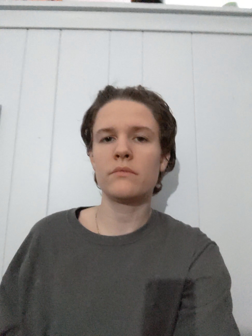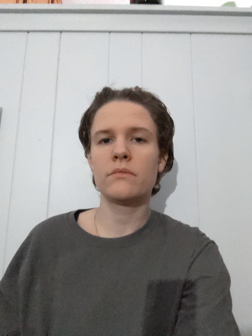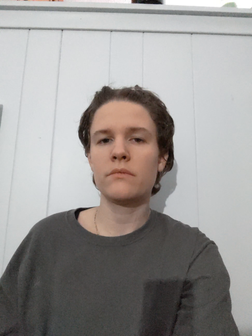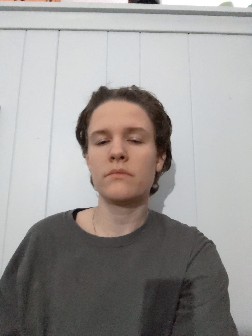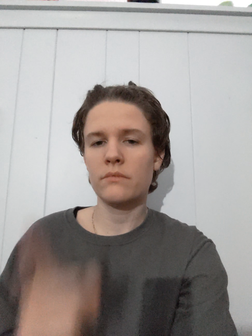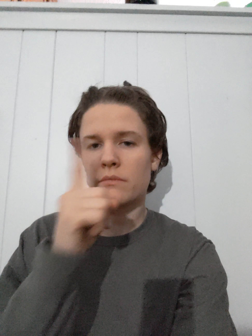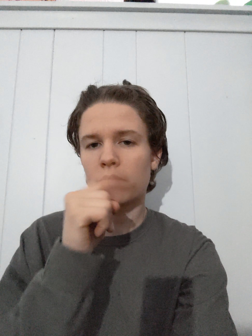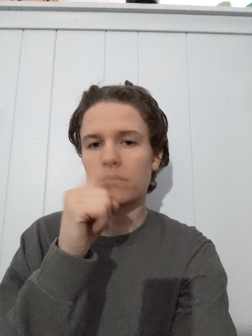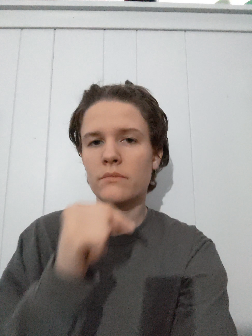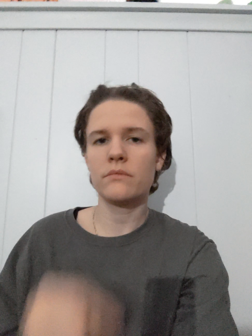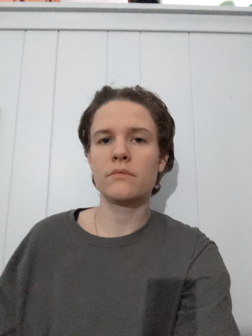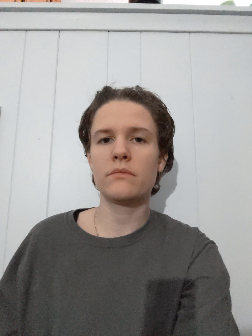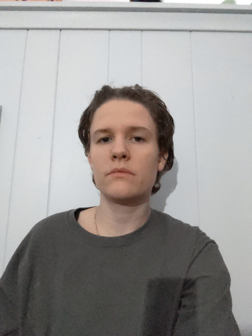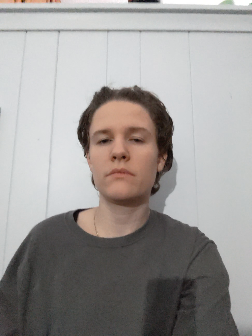mouse